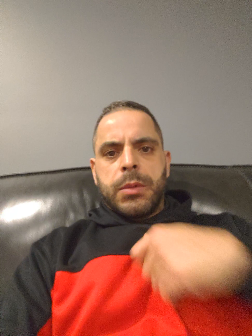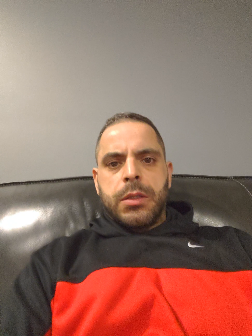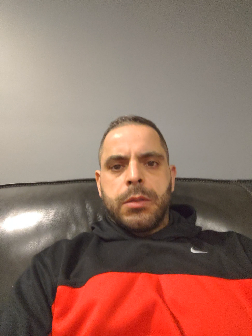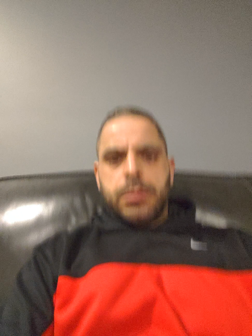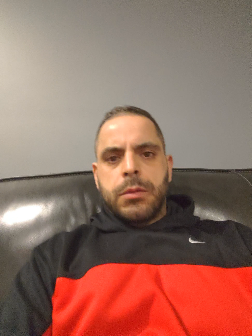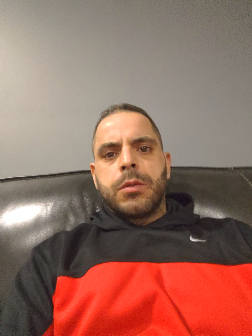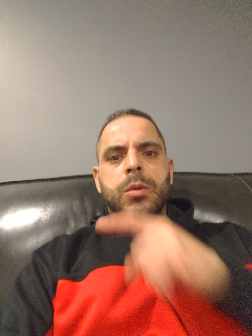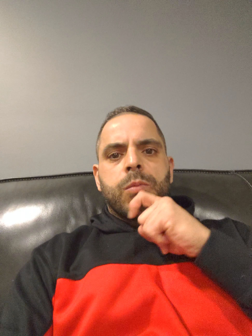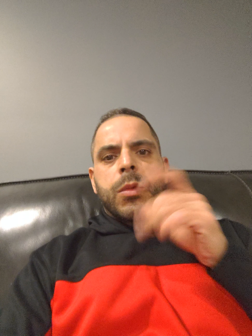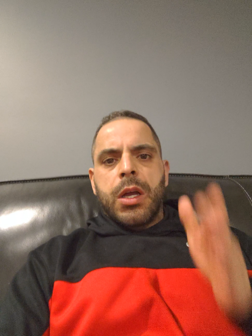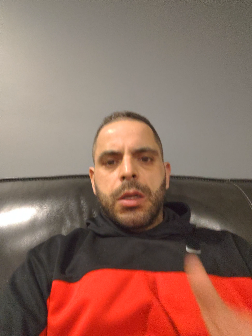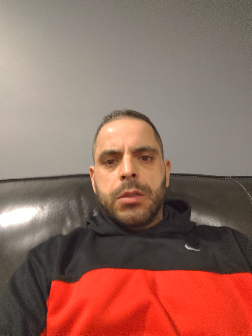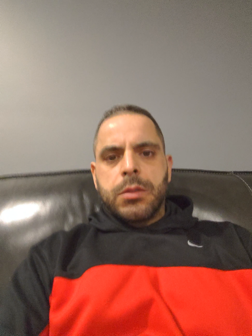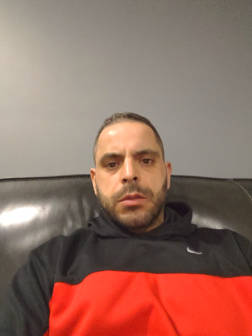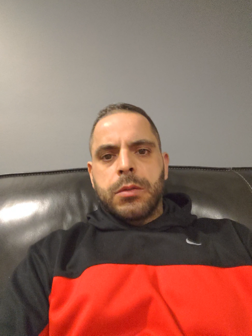dryer